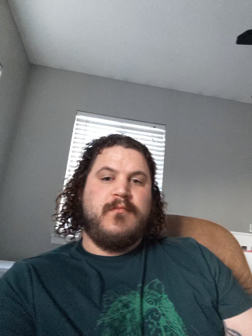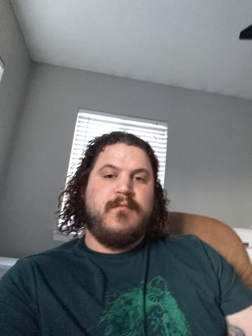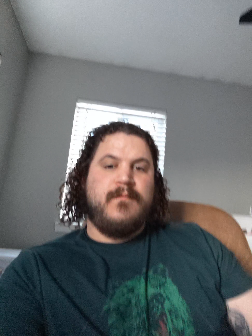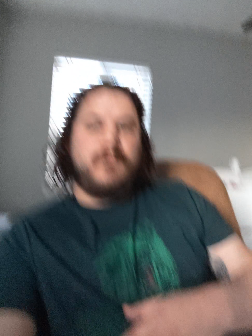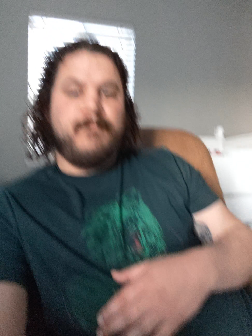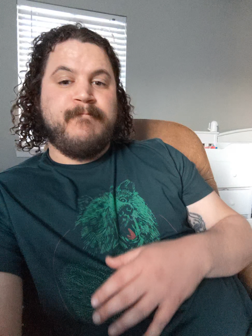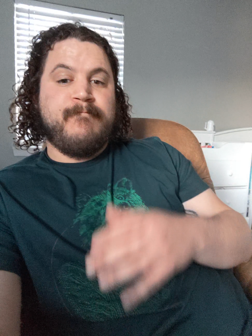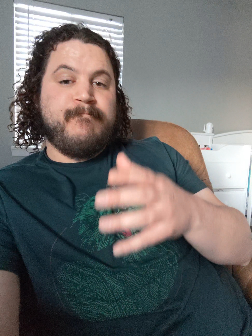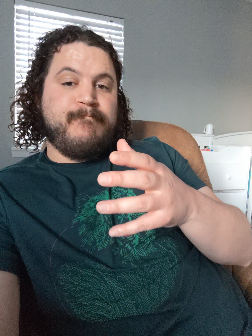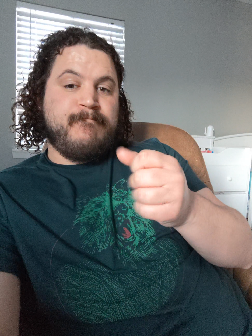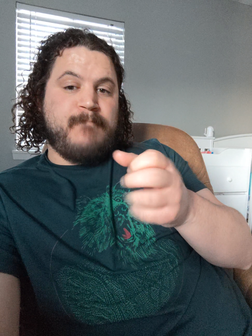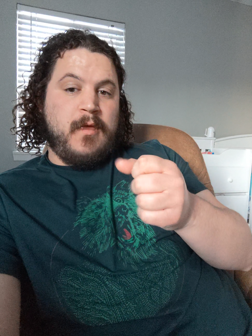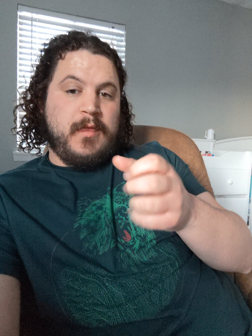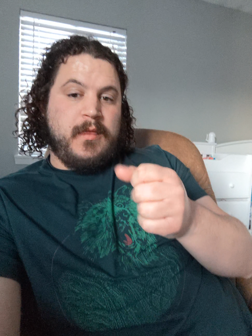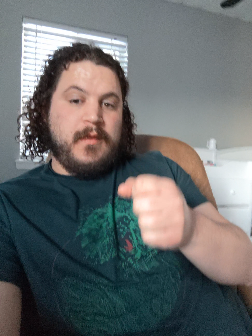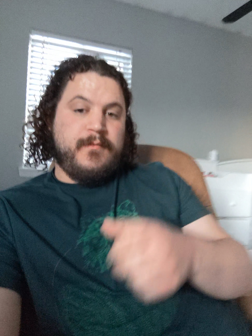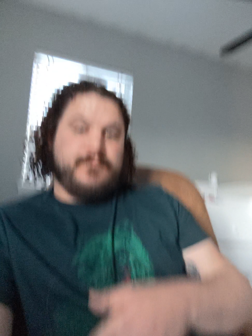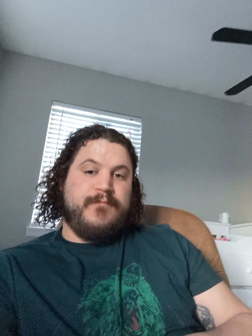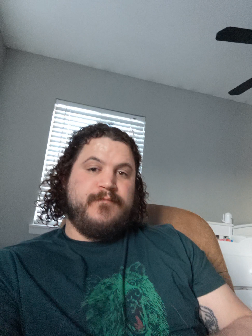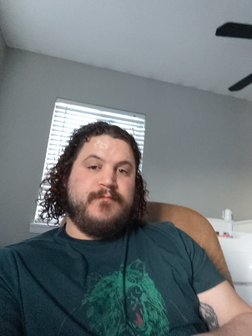milk